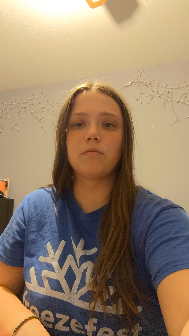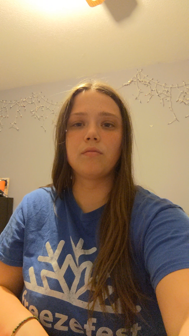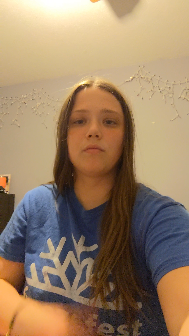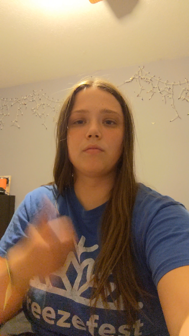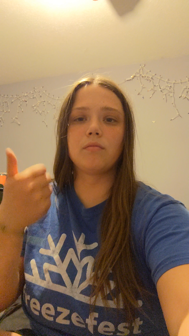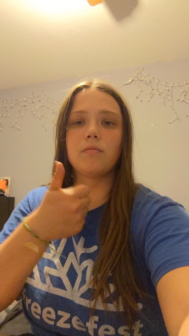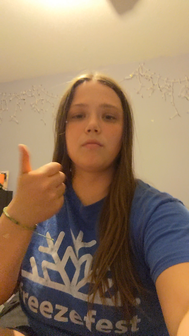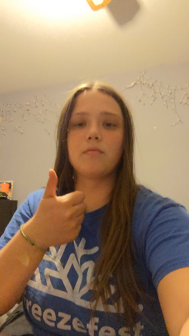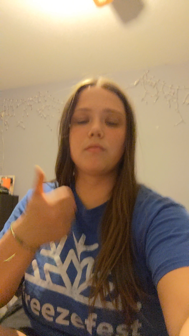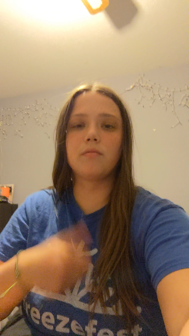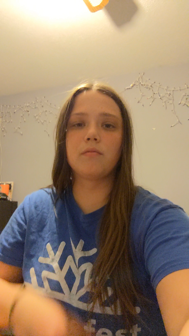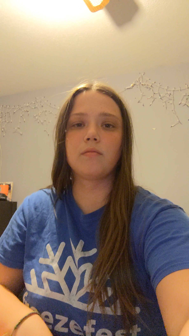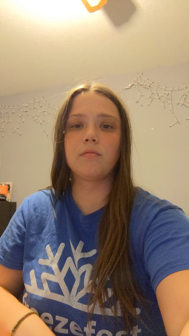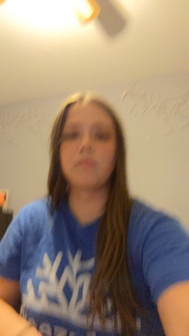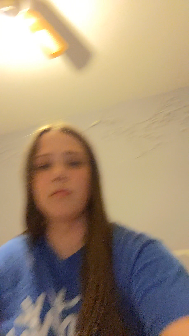game